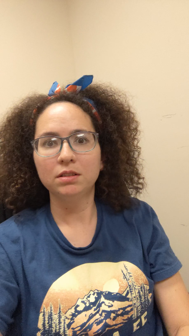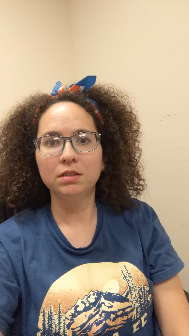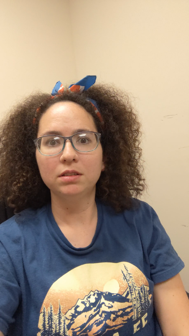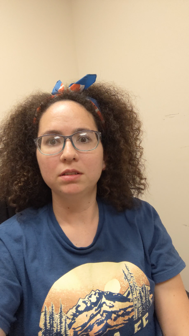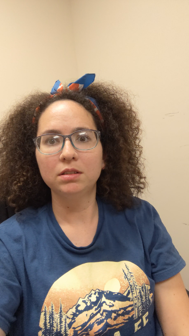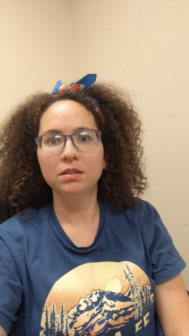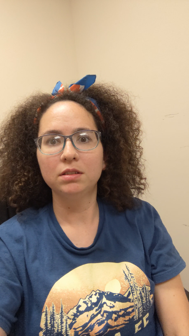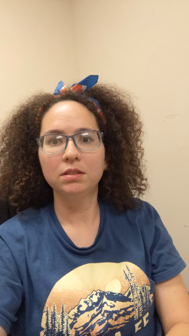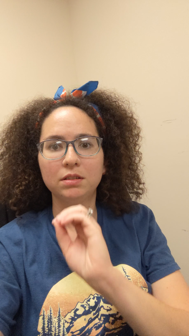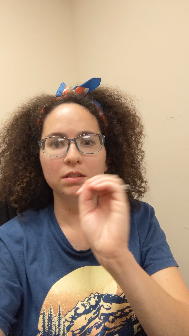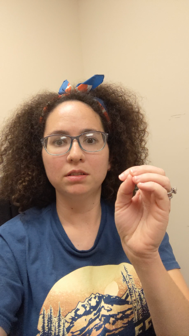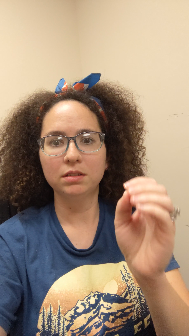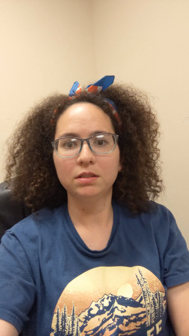none